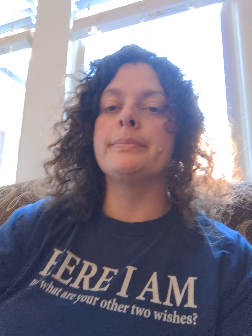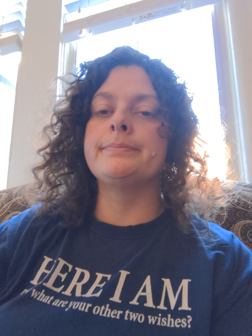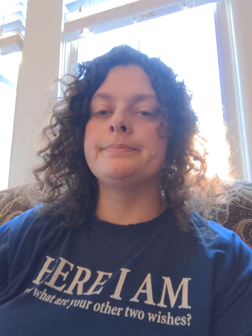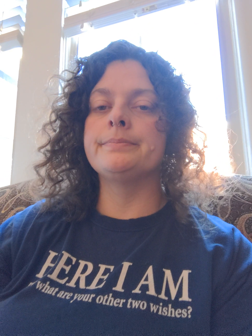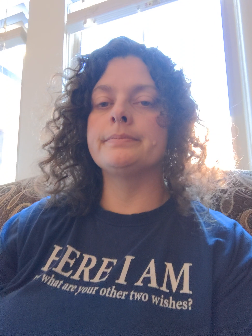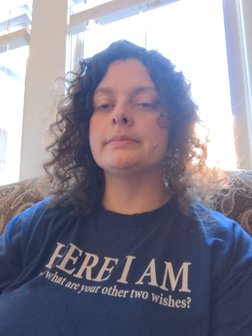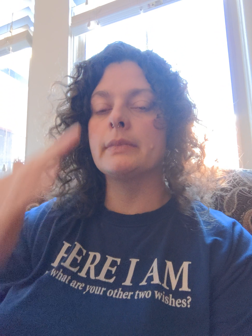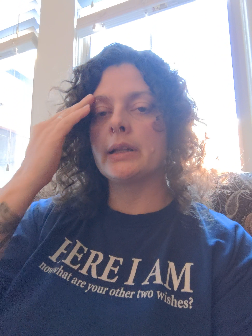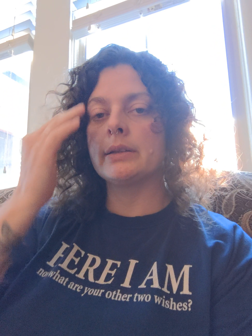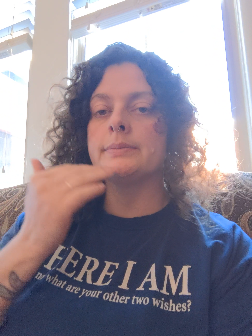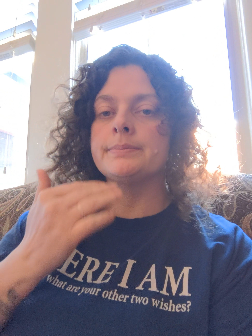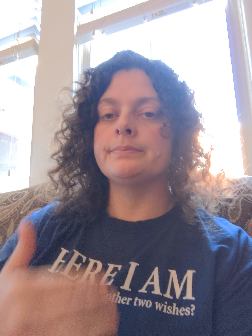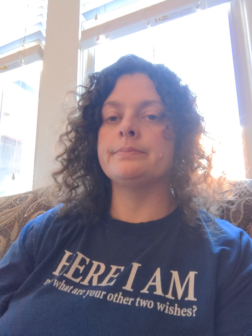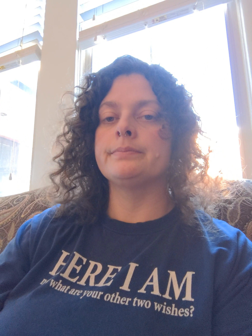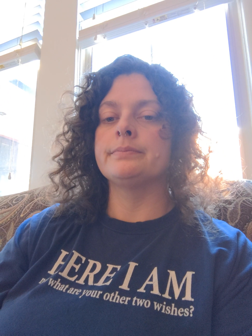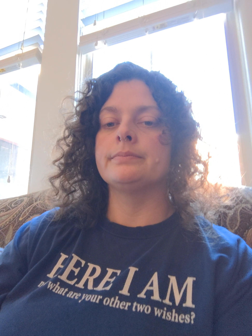head